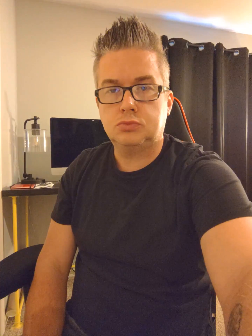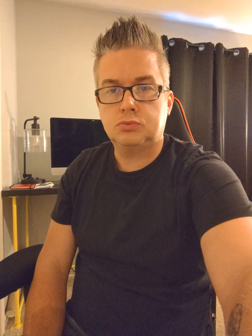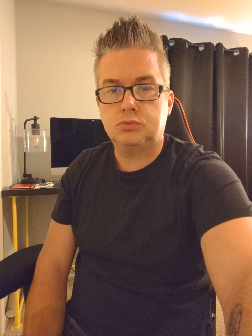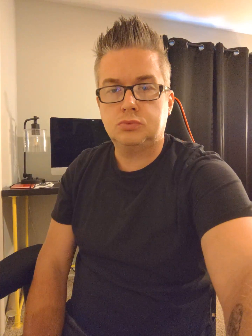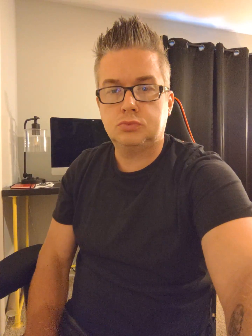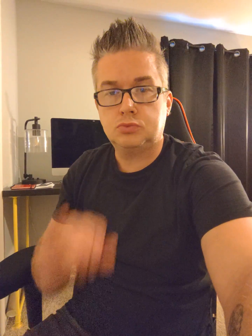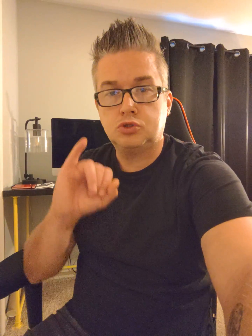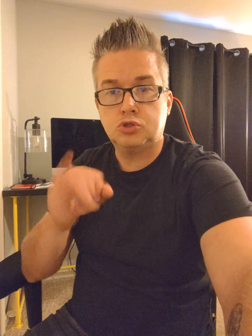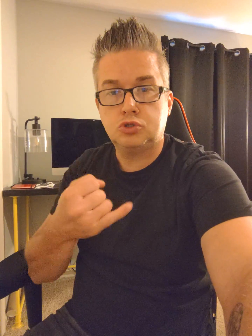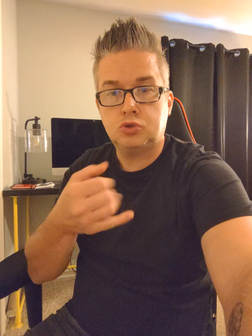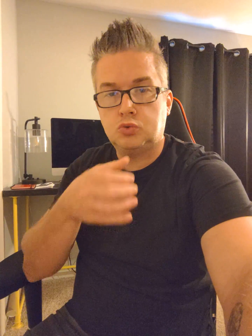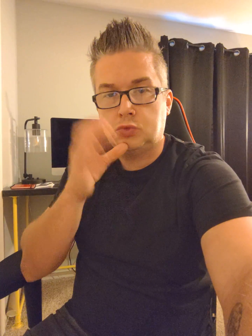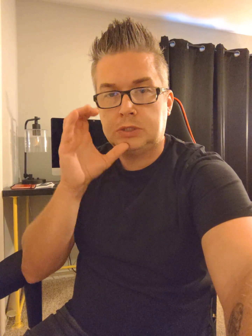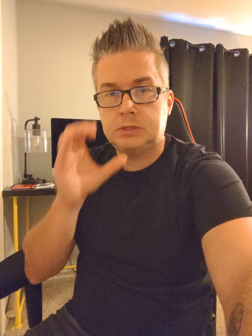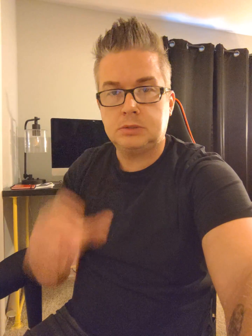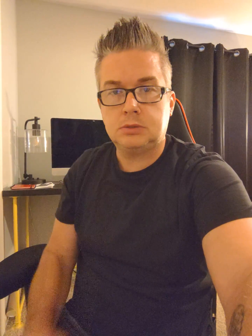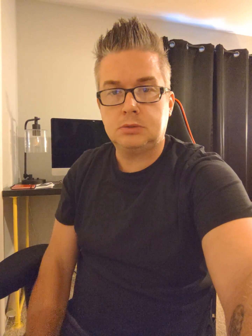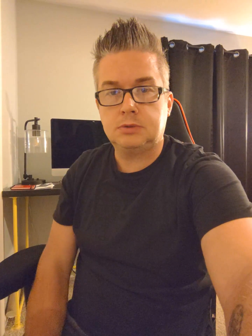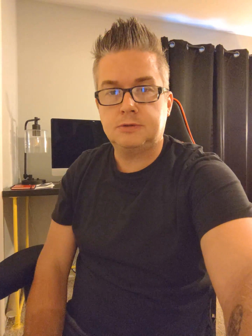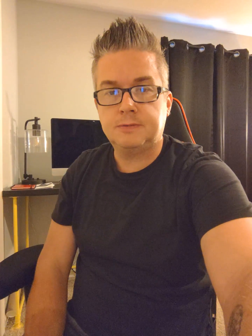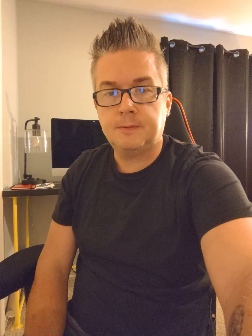juice